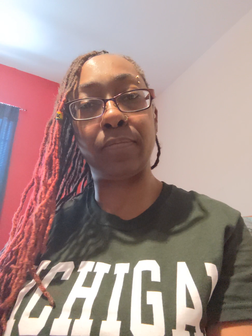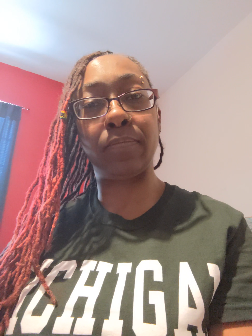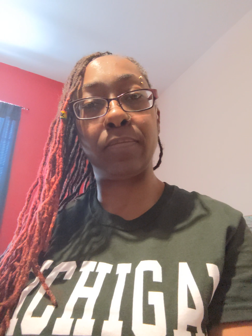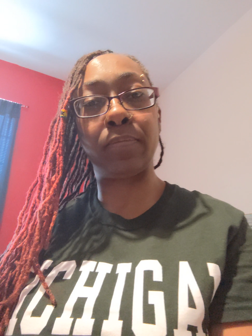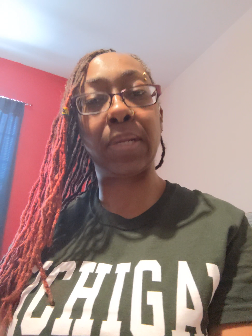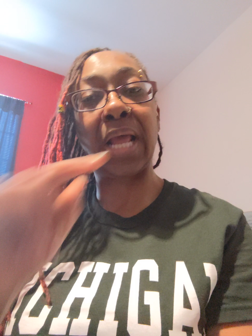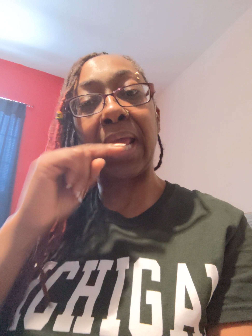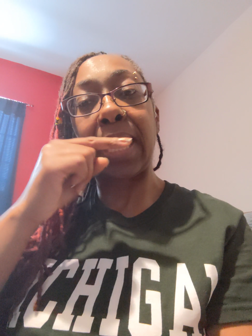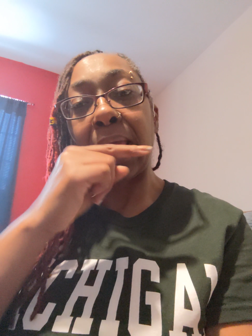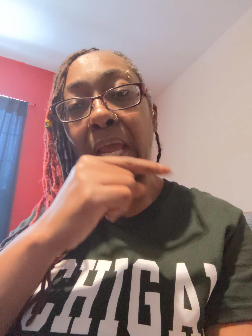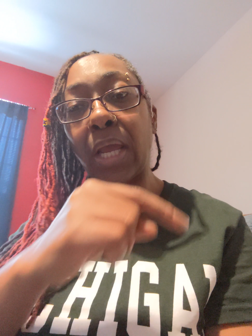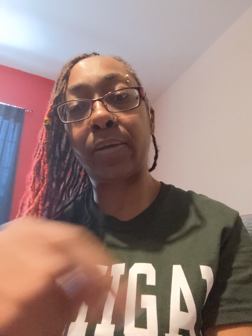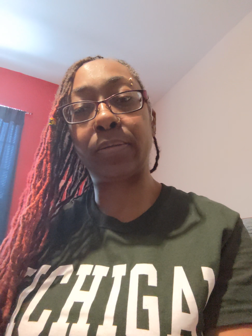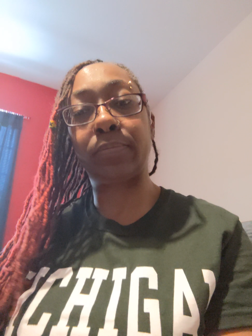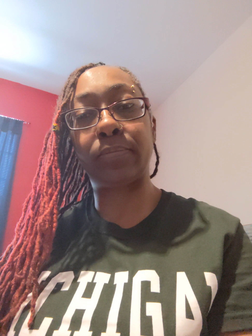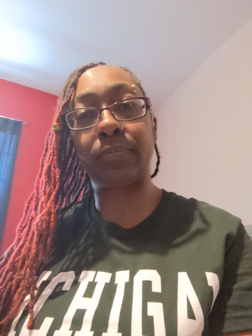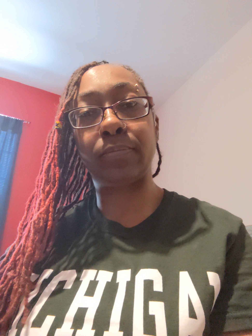carrot